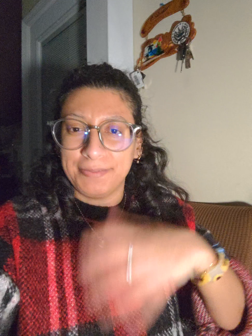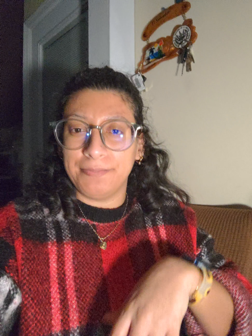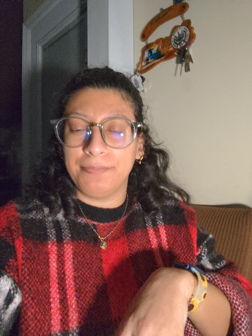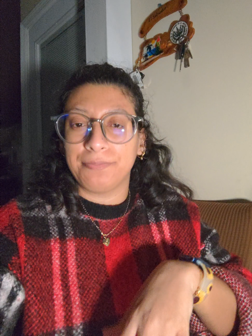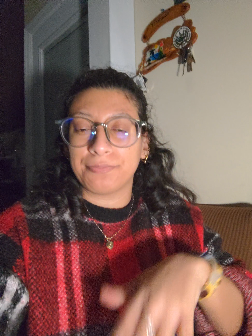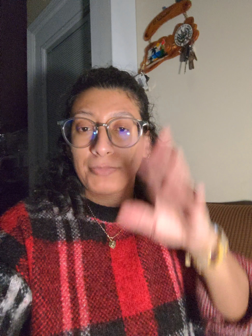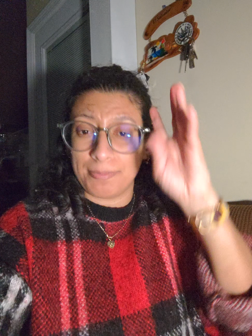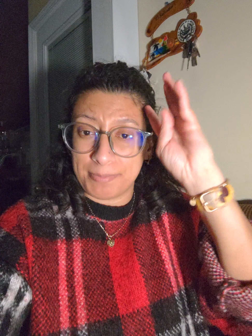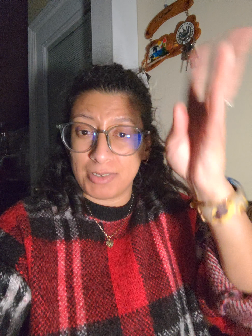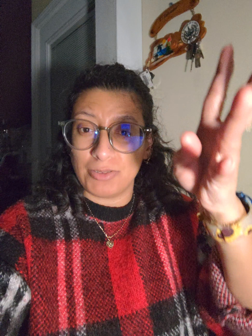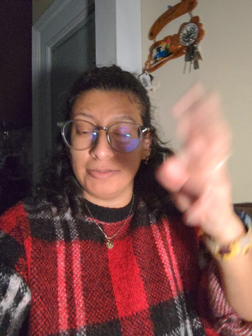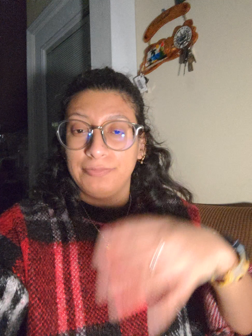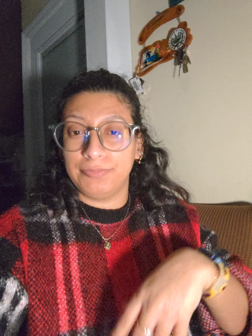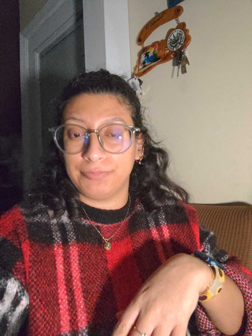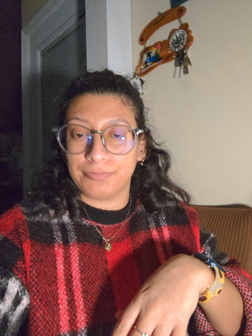pretend